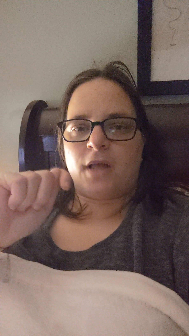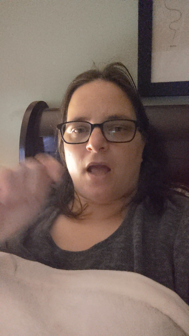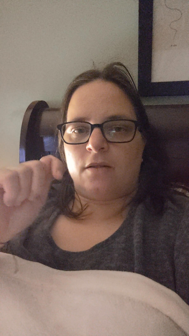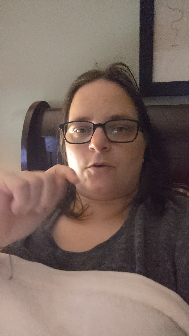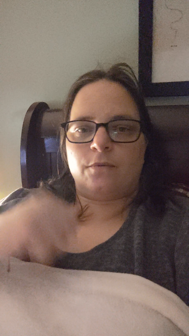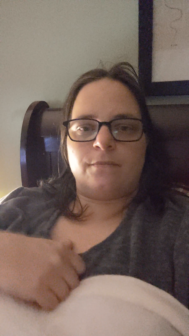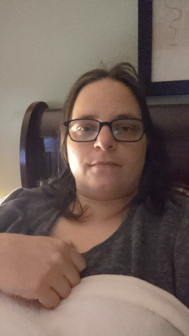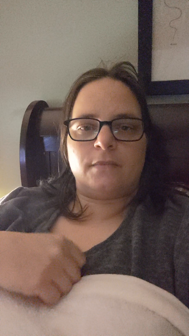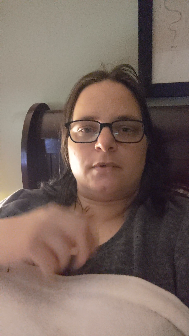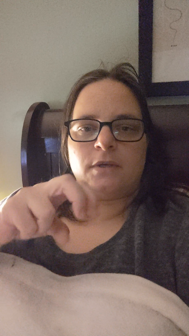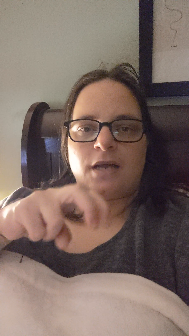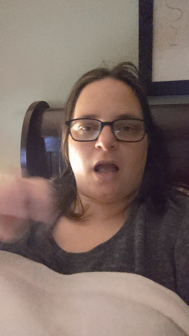couch